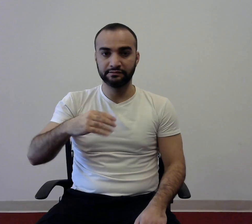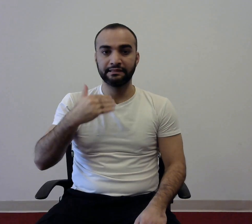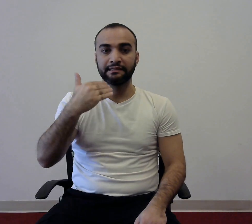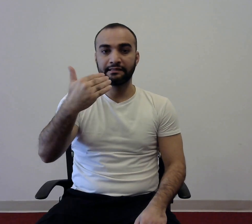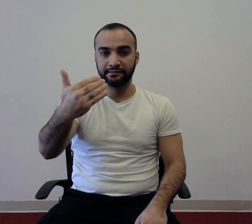siz